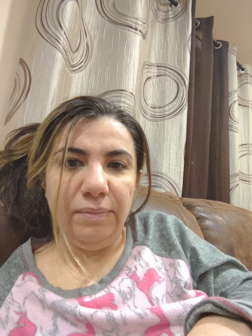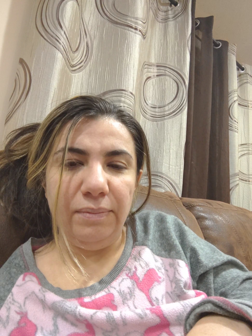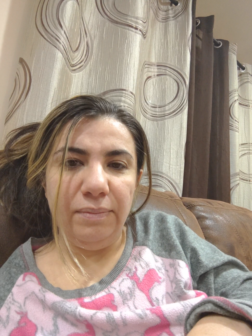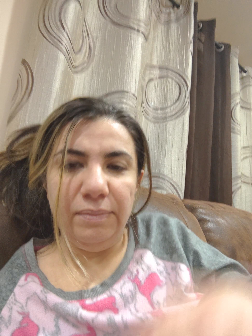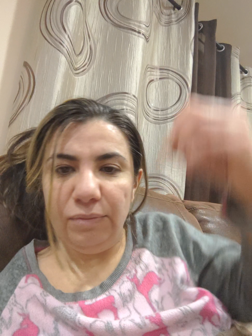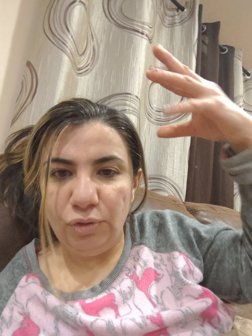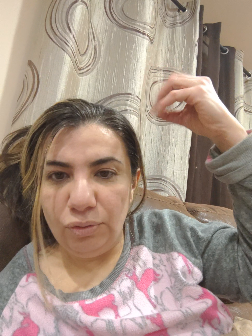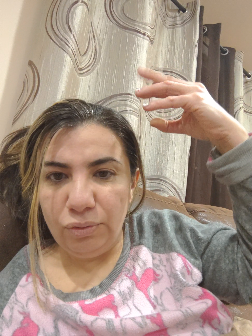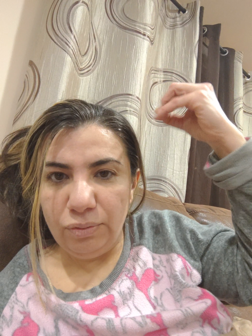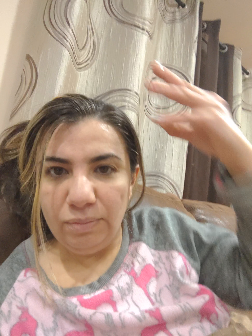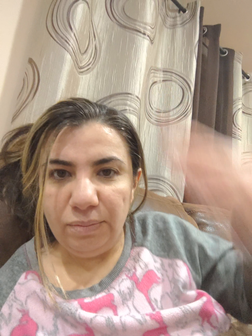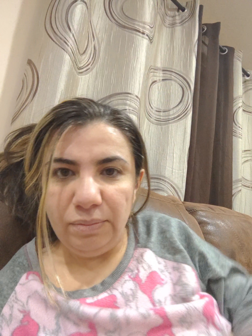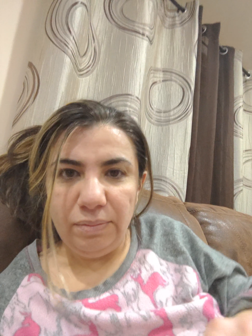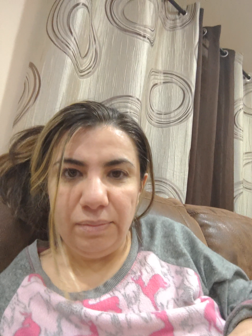shower